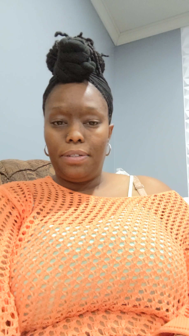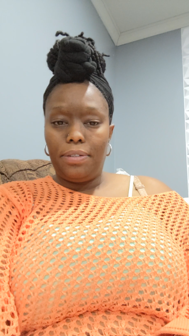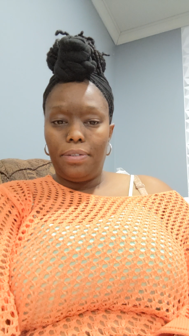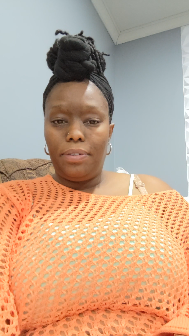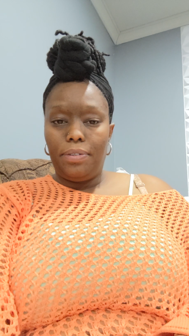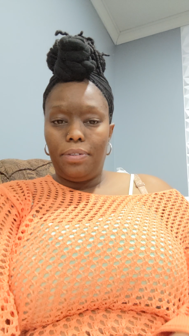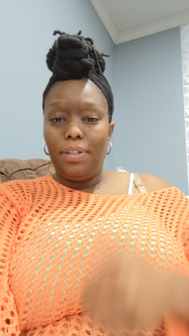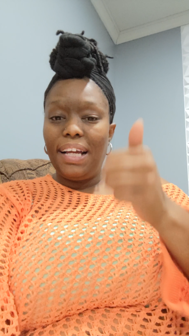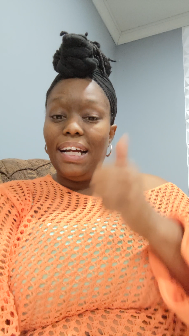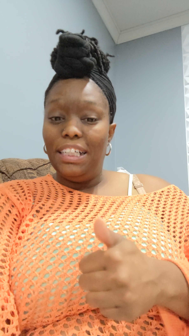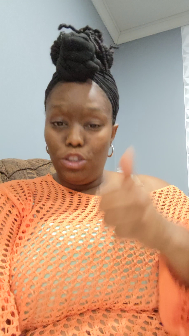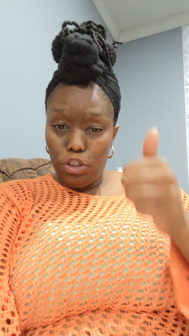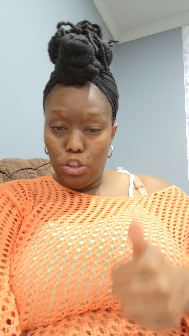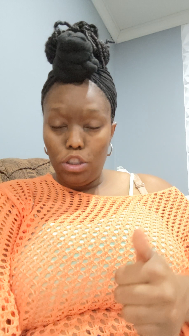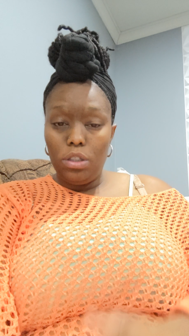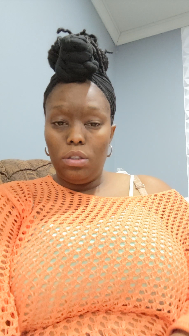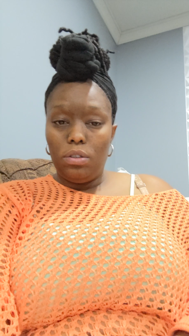each